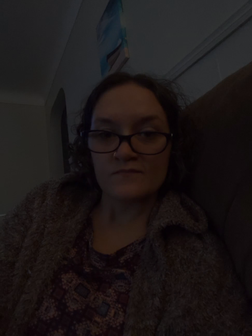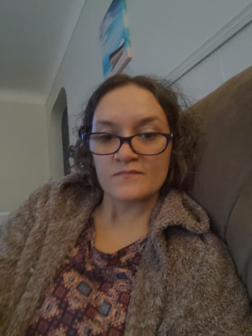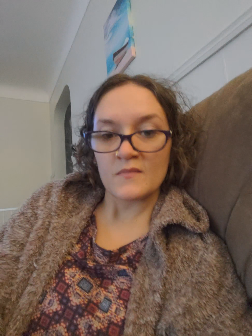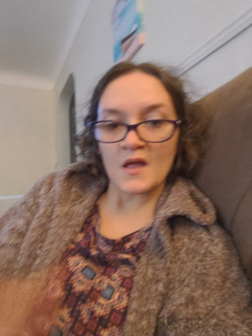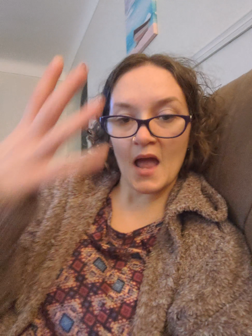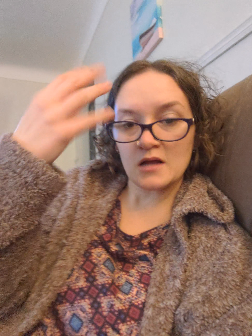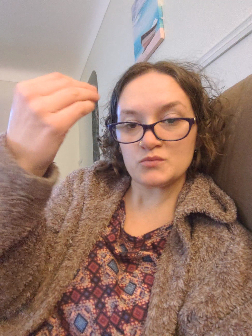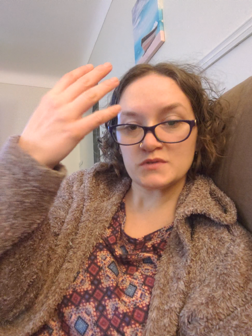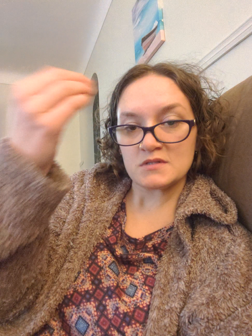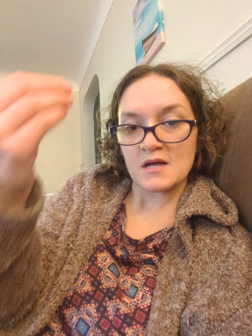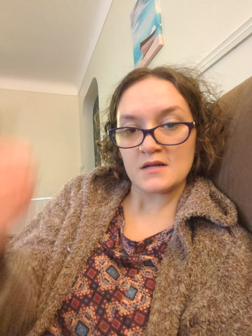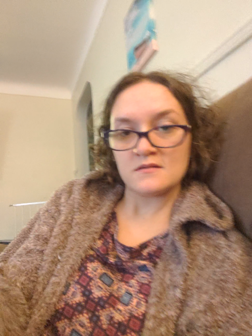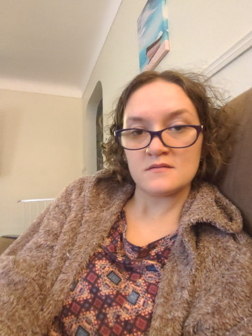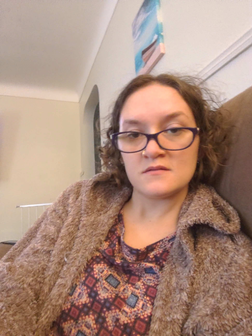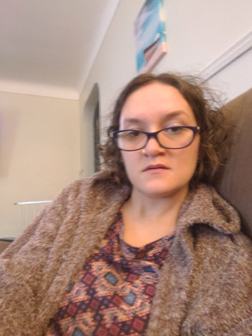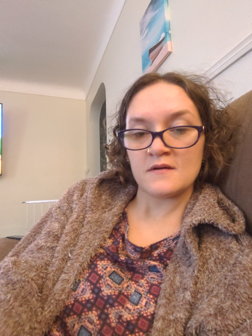outside